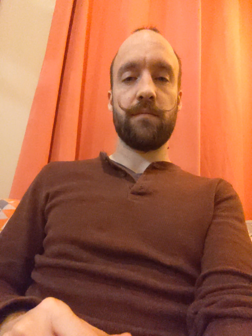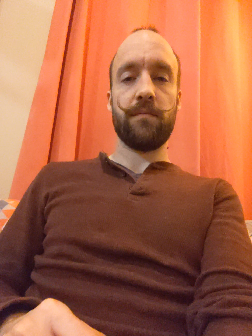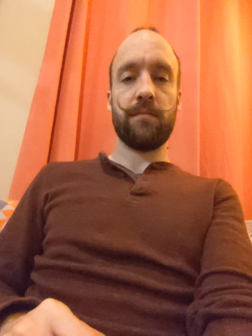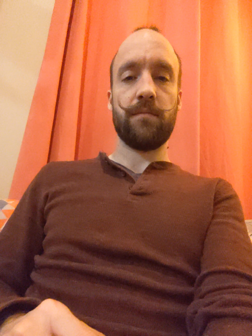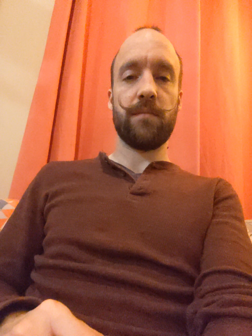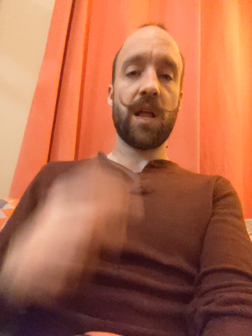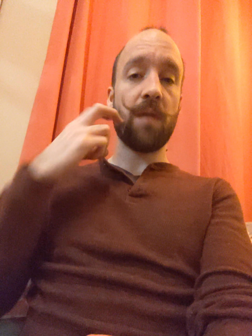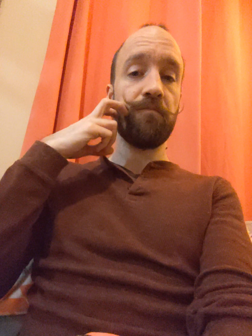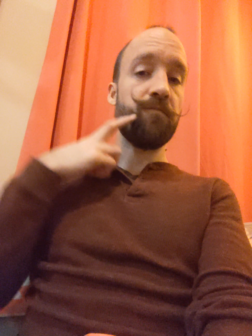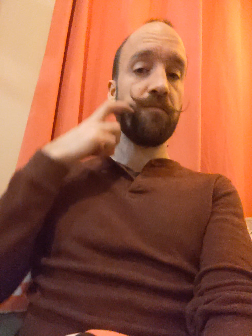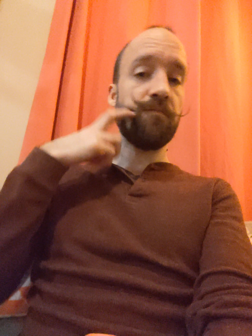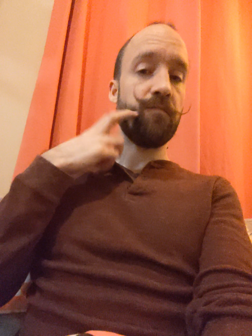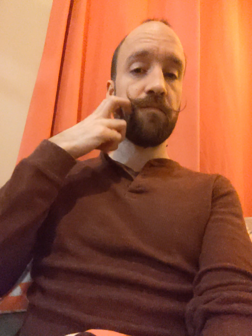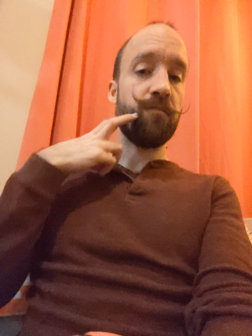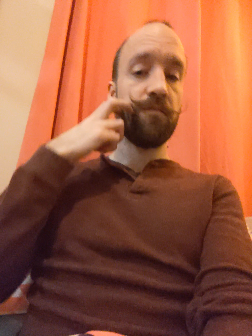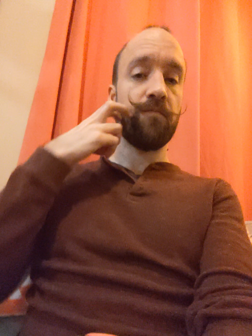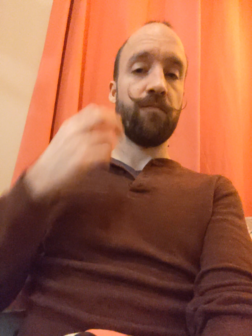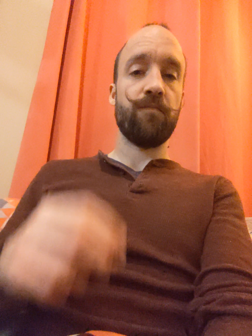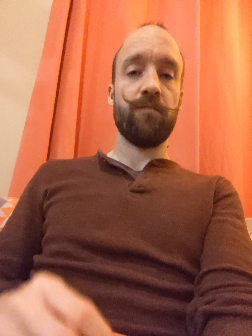gum